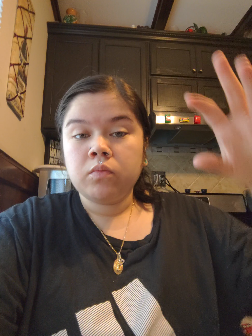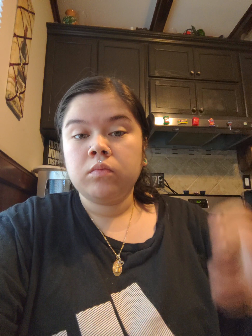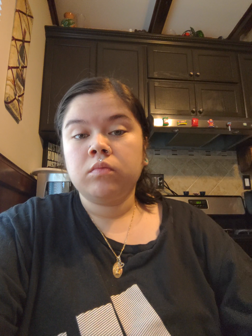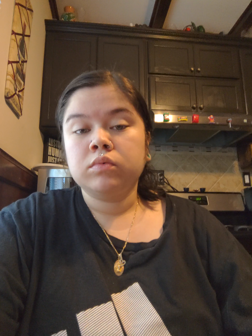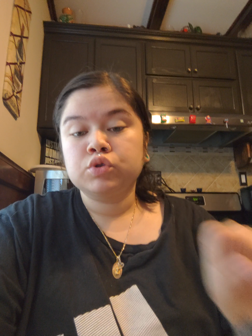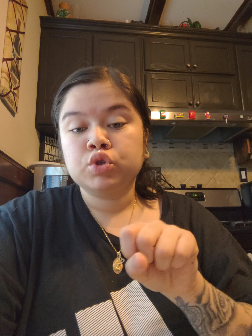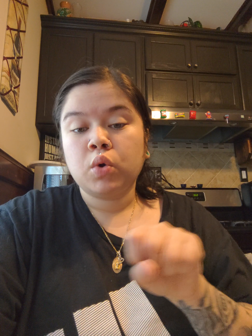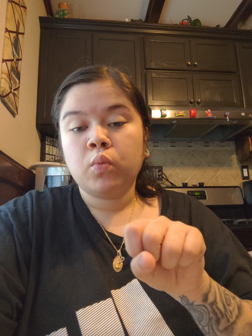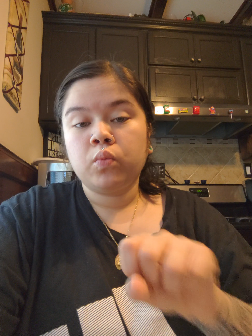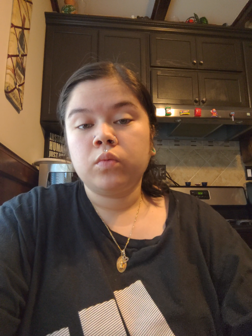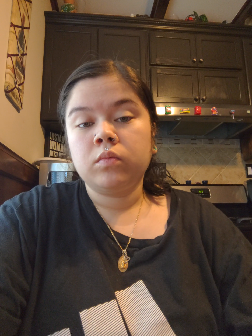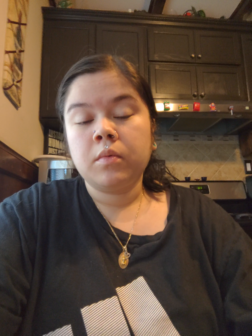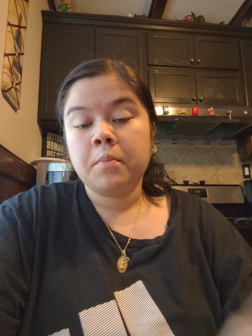shoe